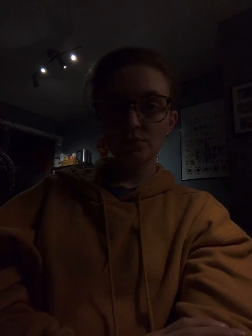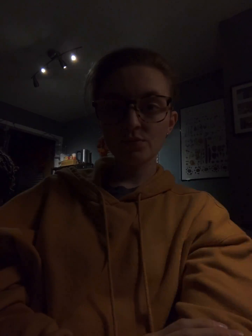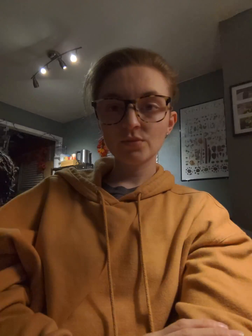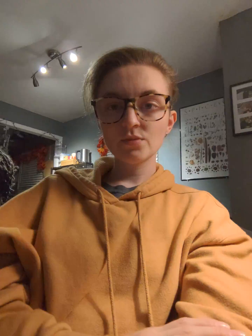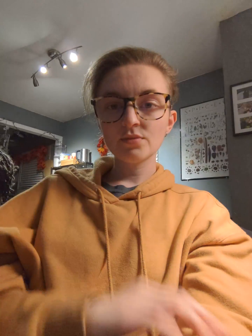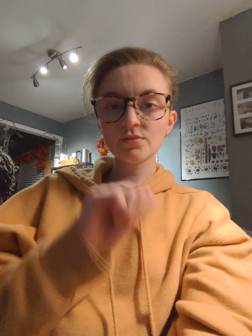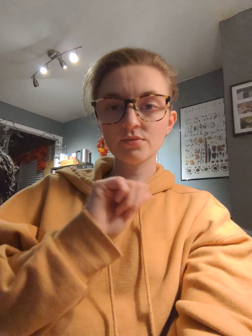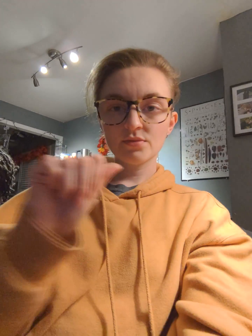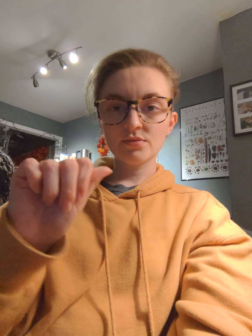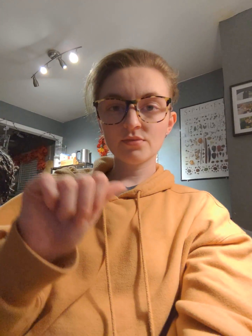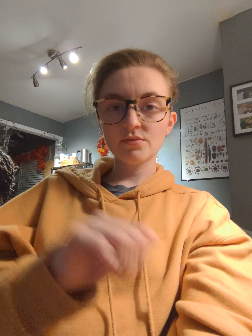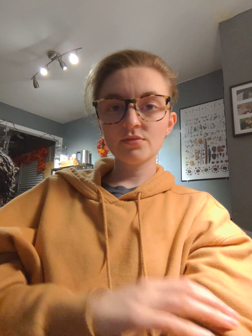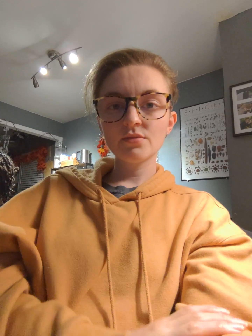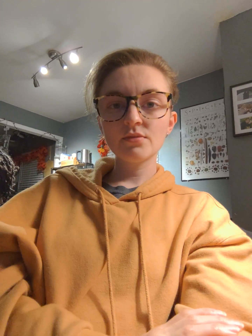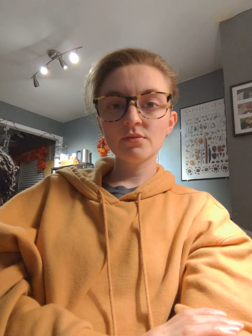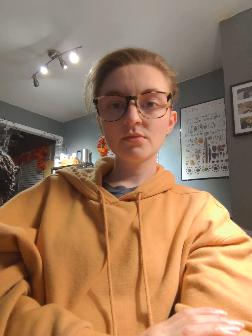a